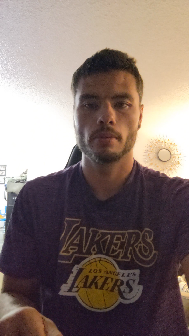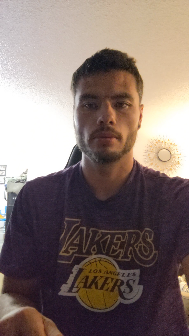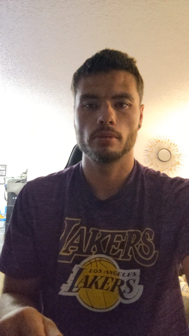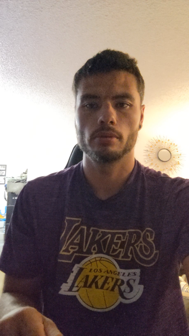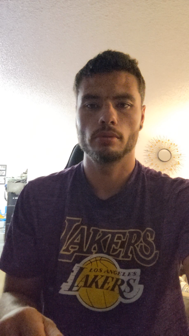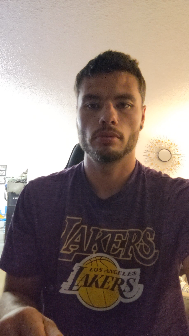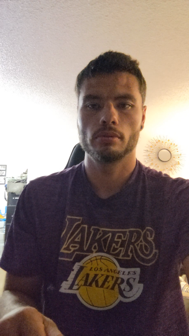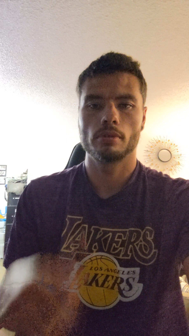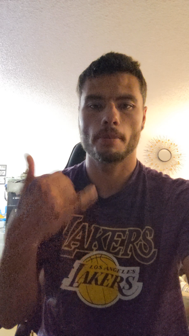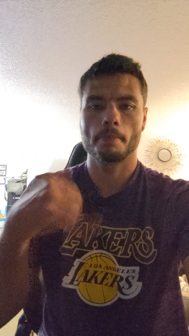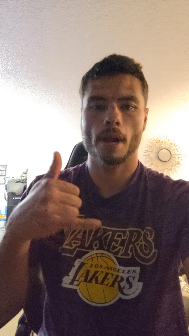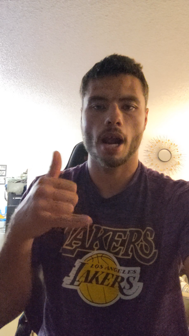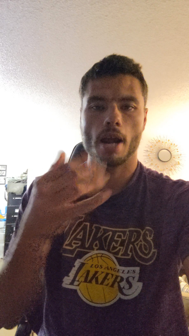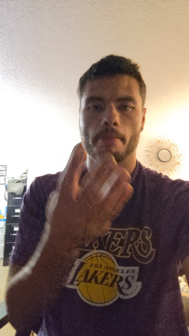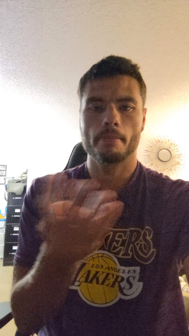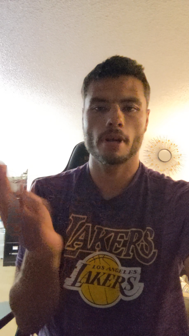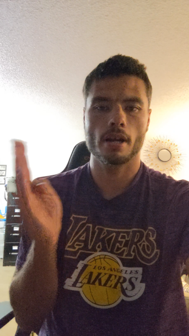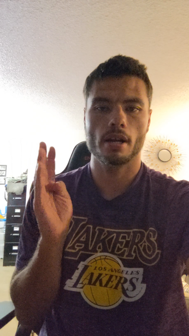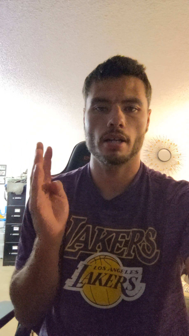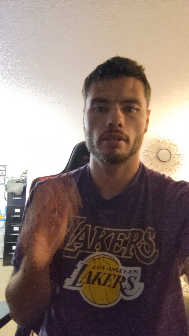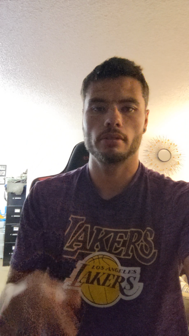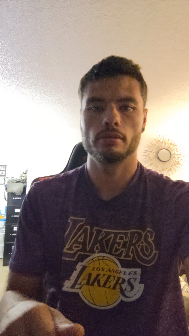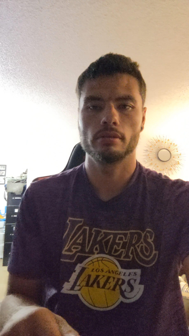playpen